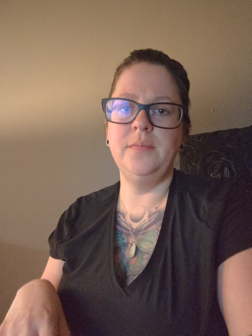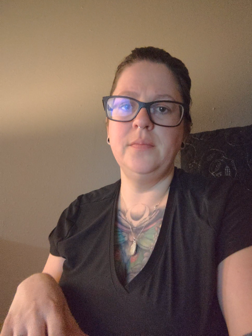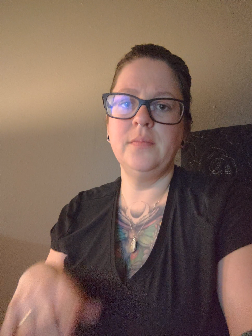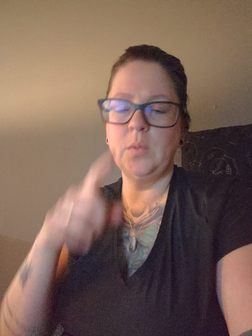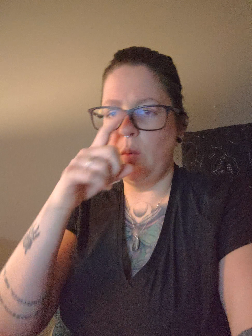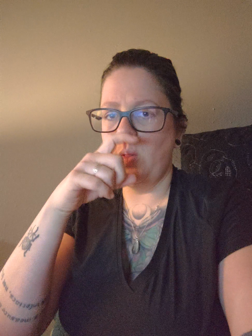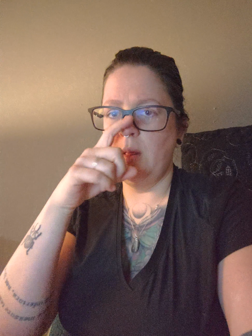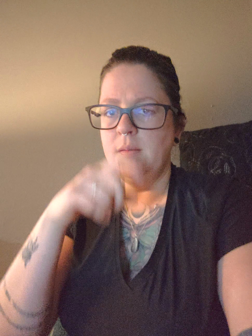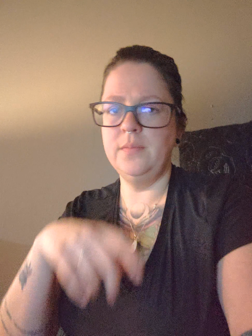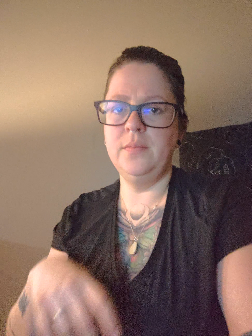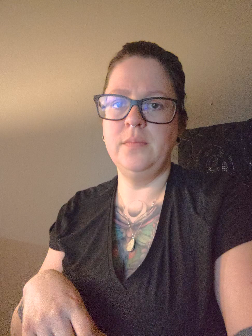doll